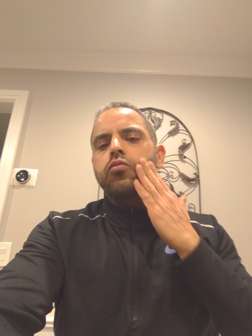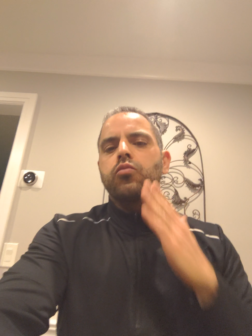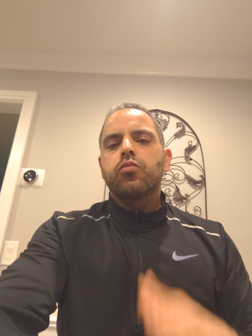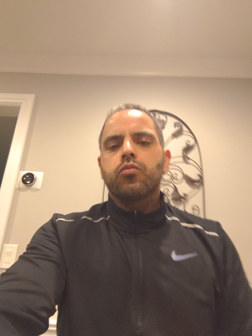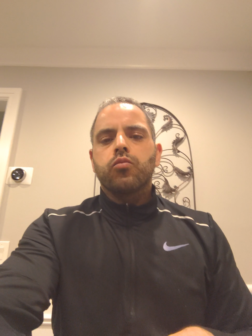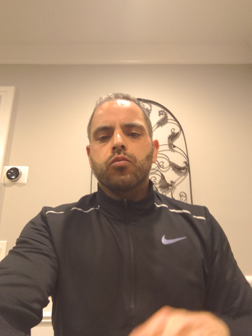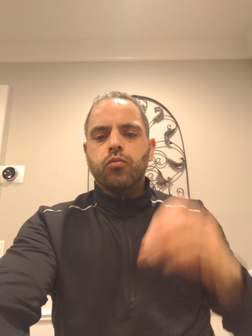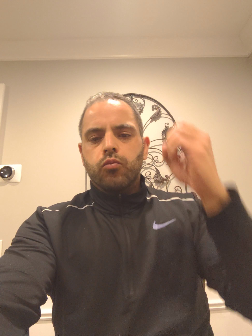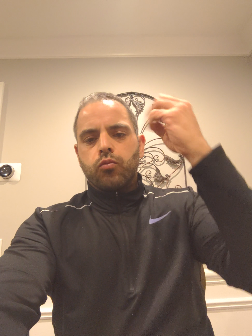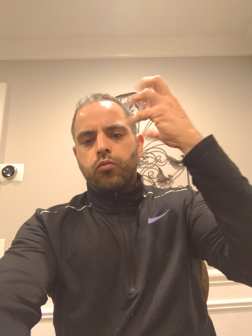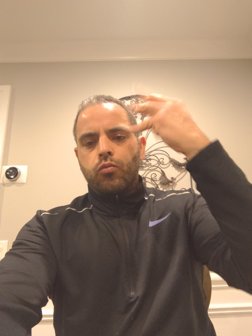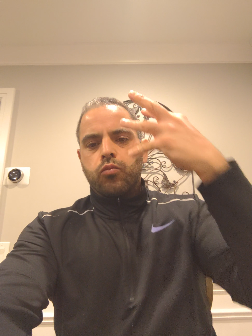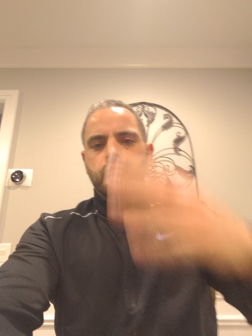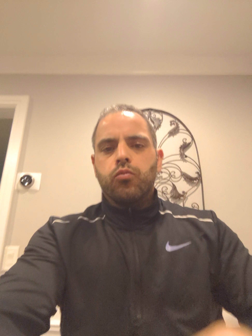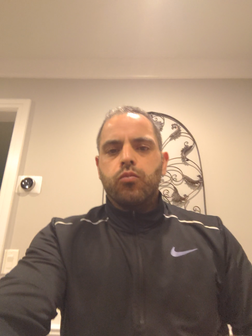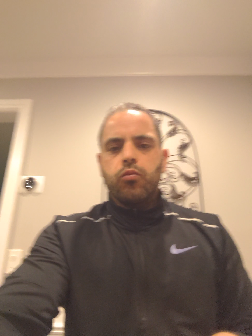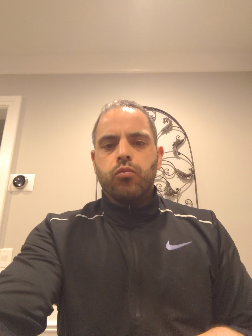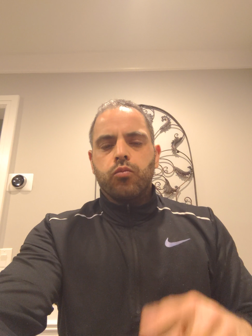shower